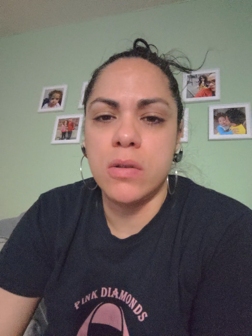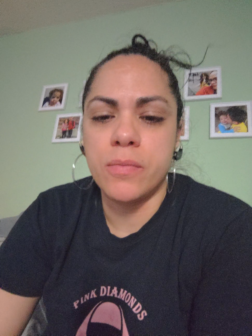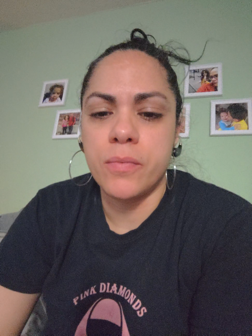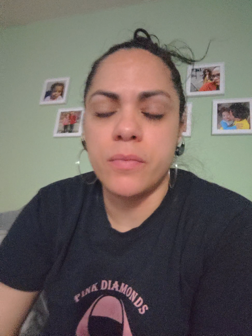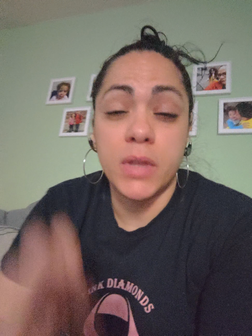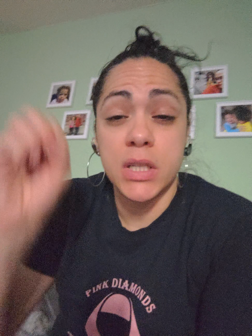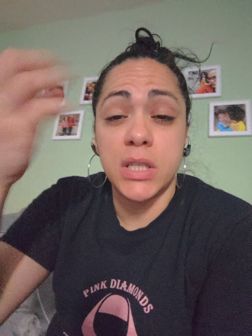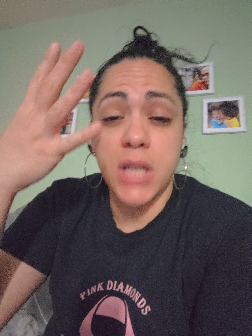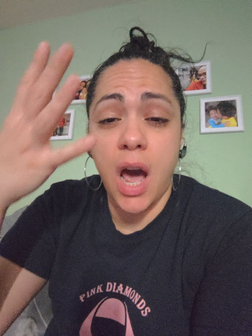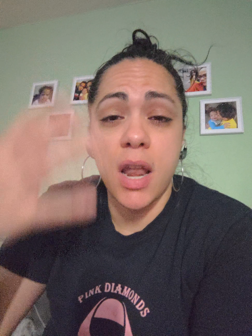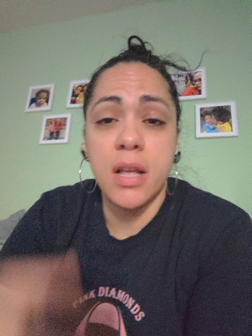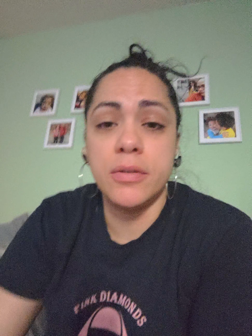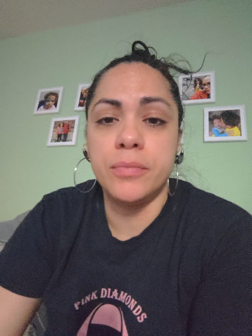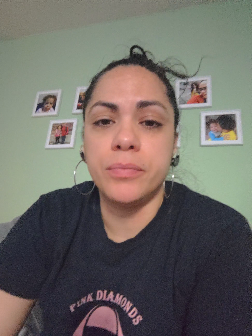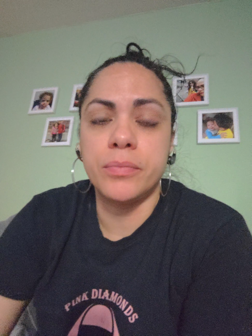sun